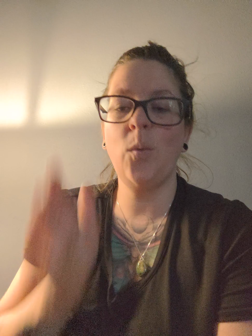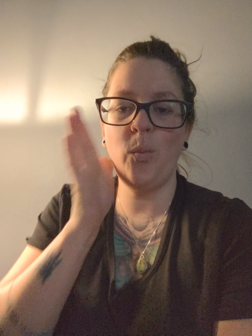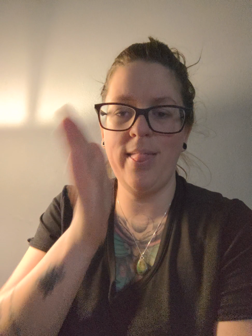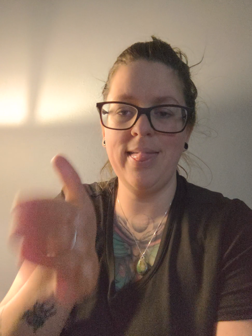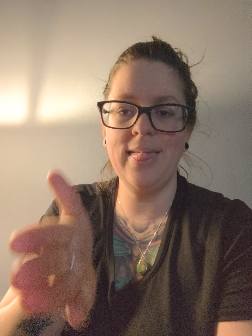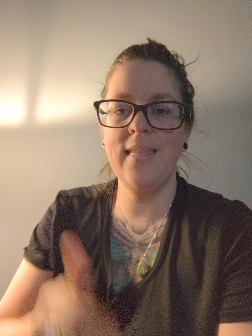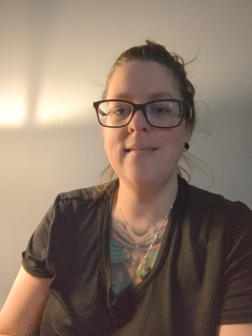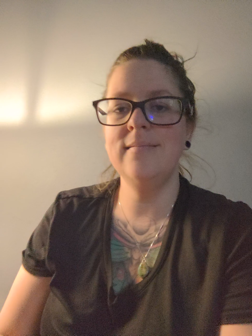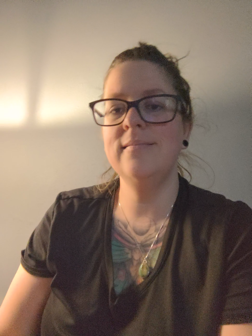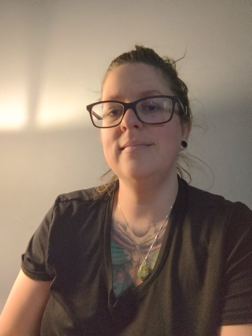will